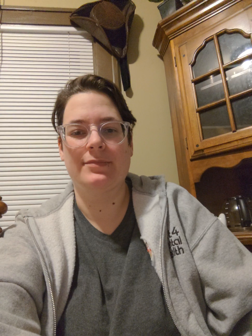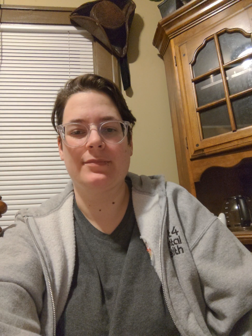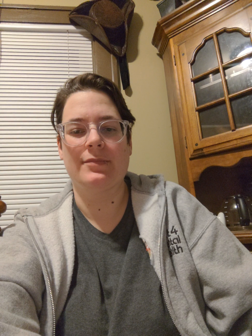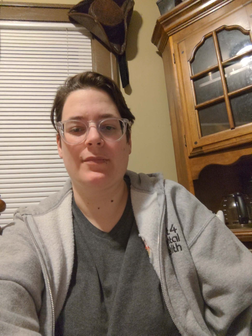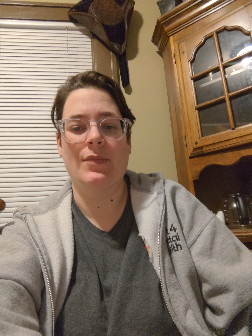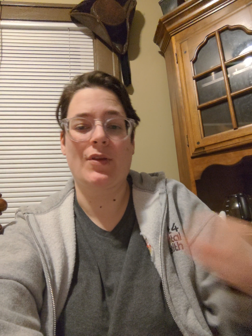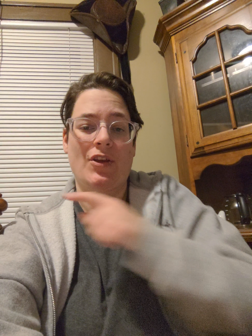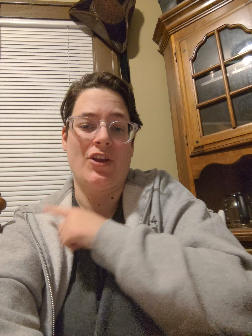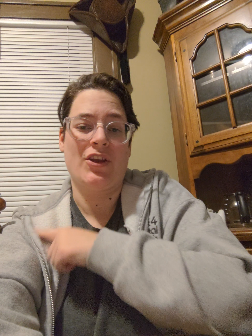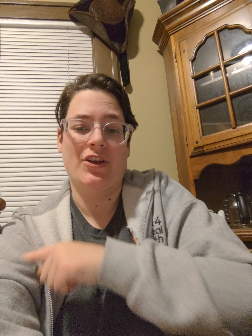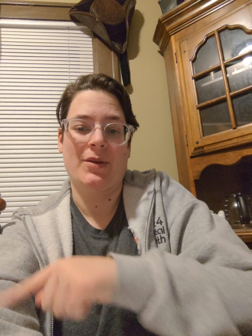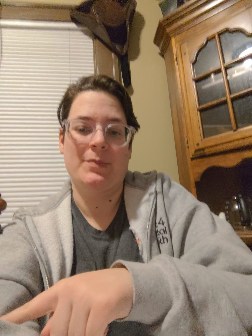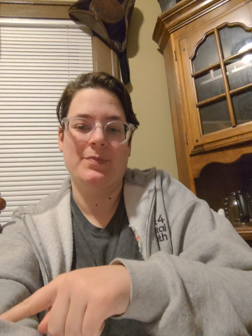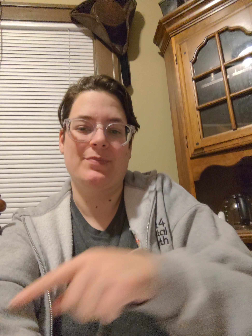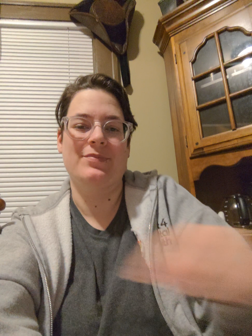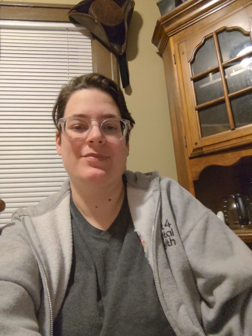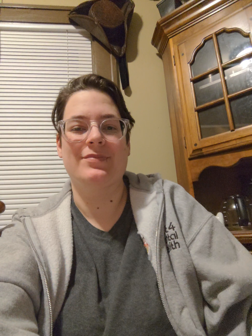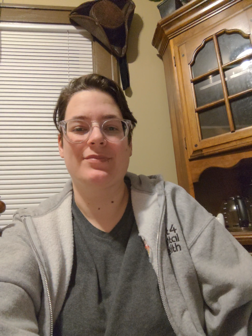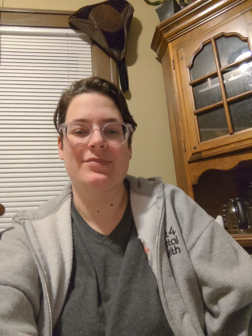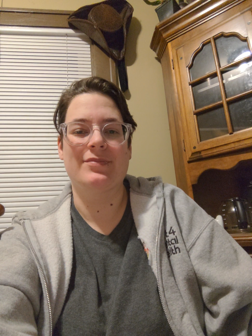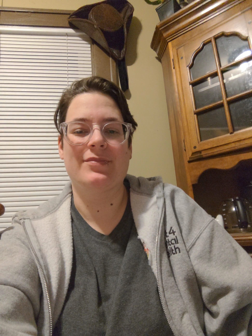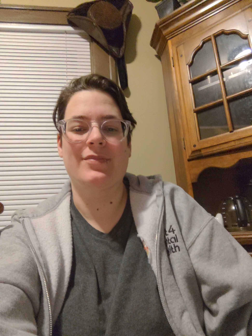arm